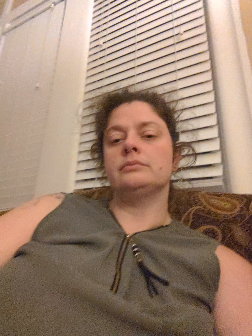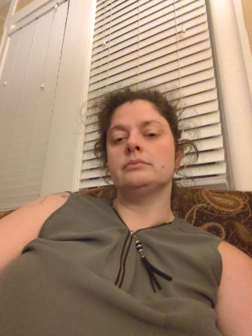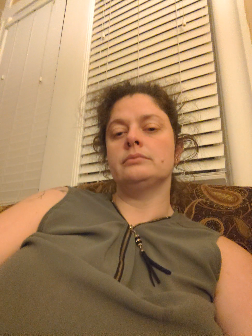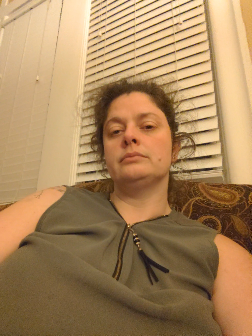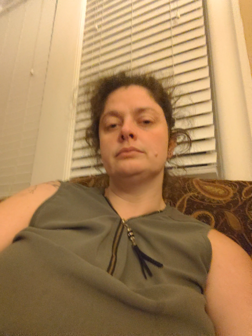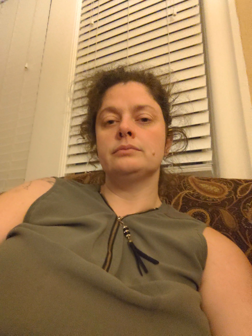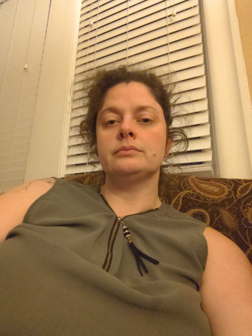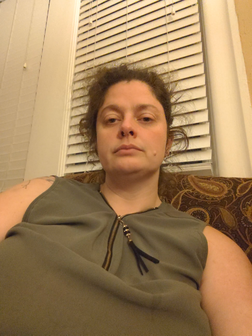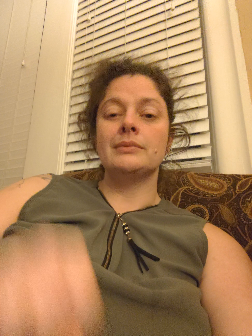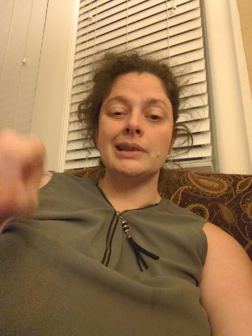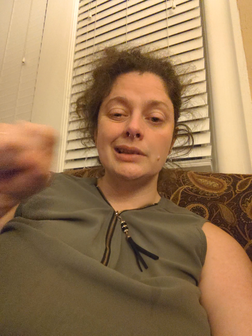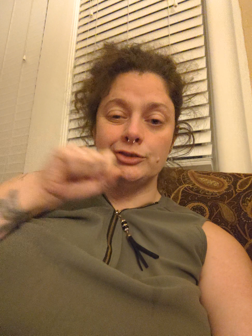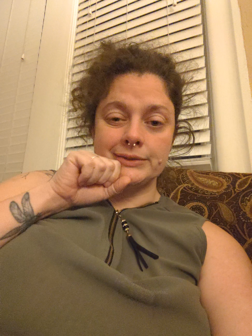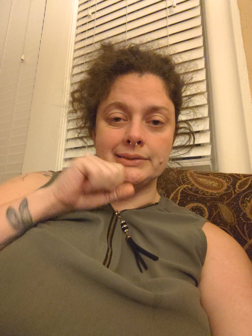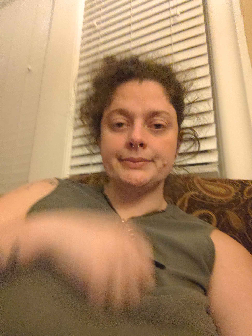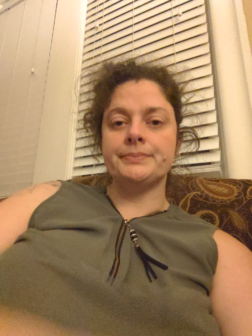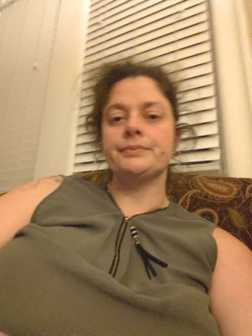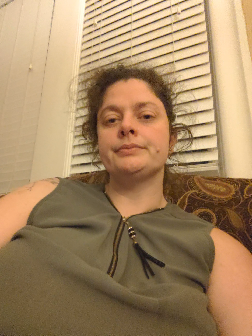carrot